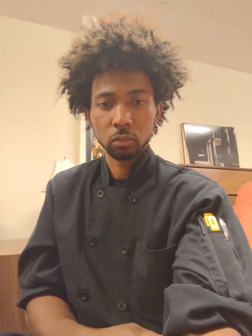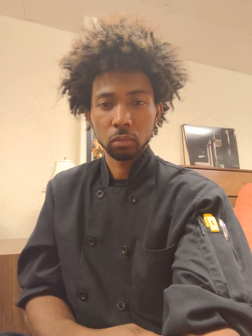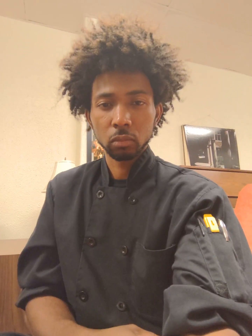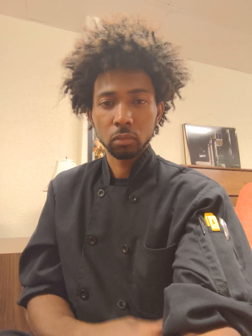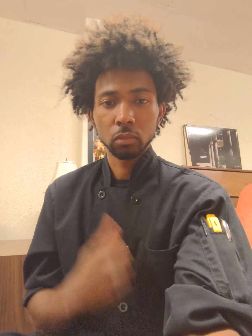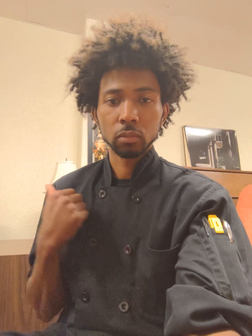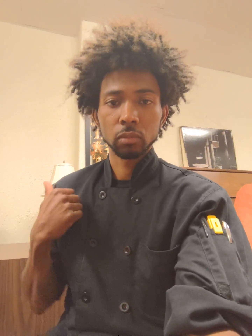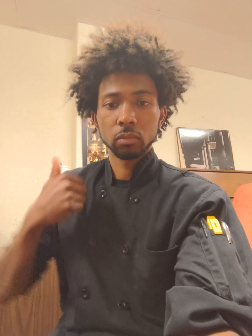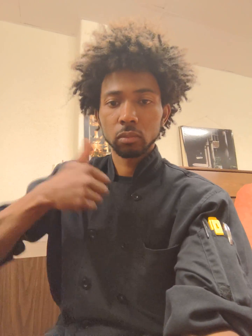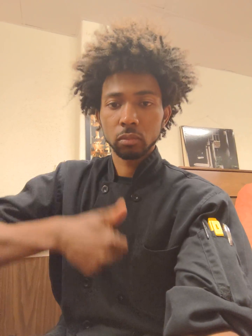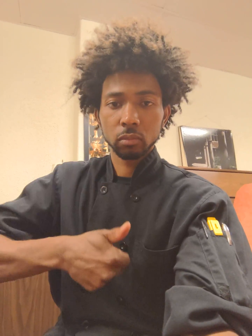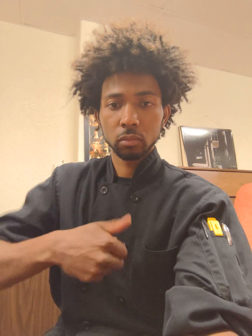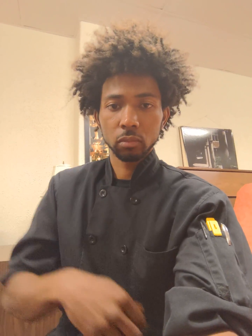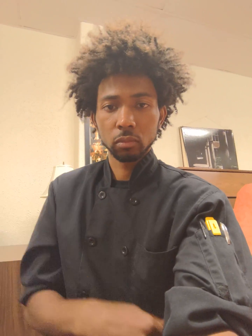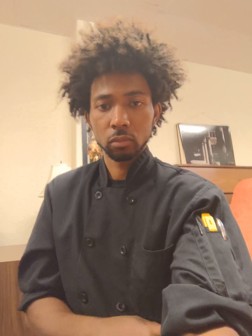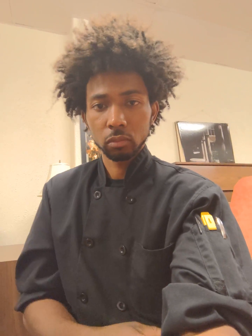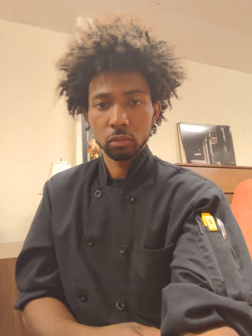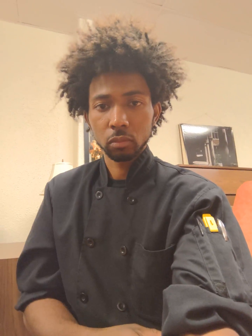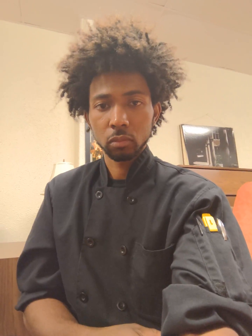coats